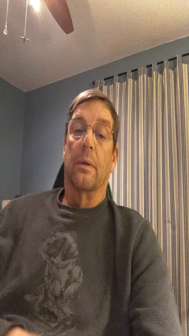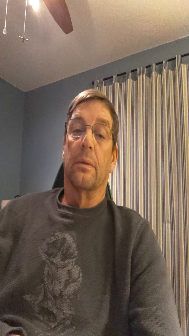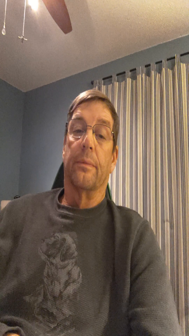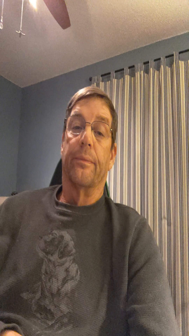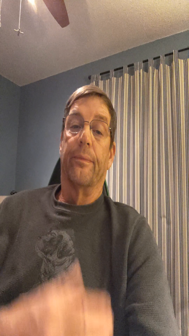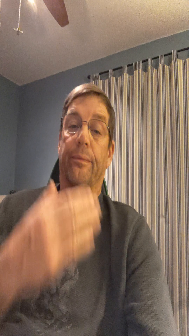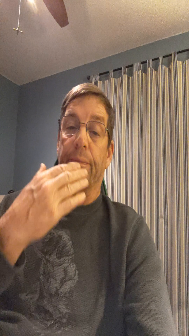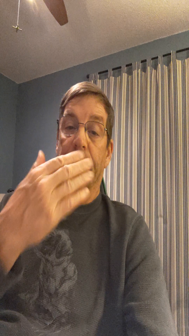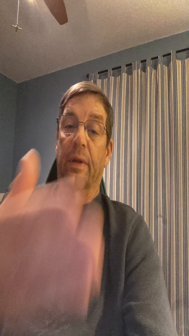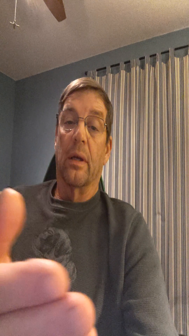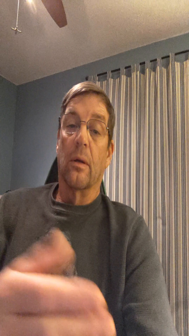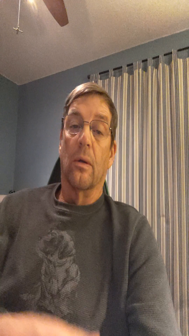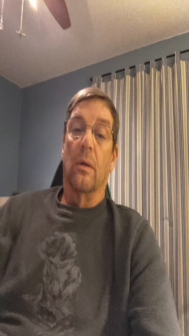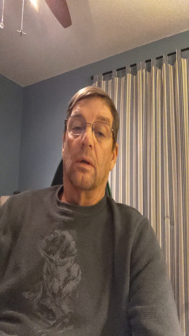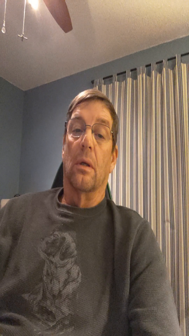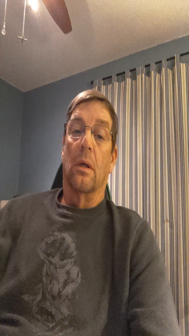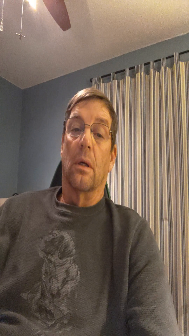thank you